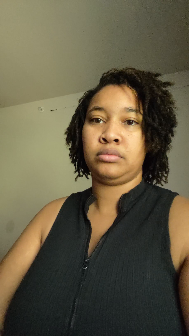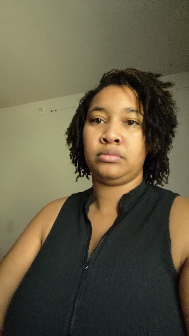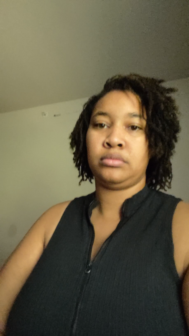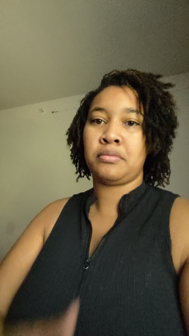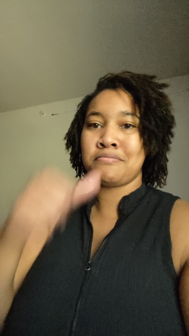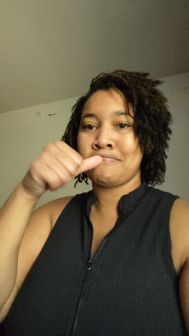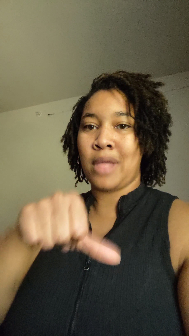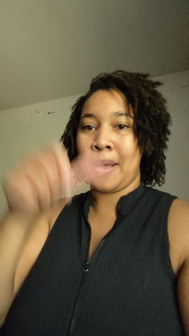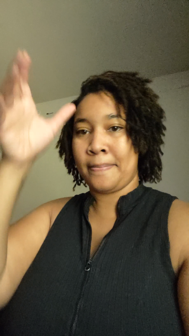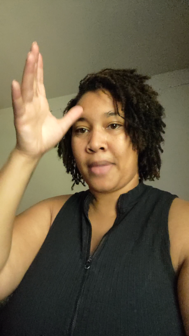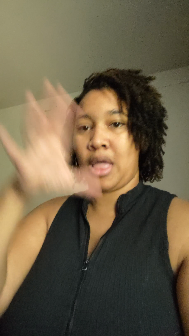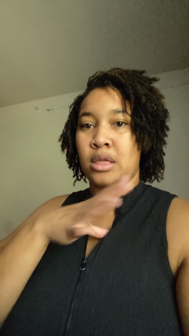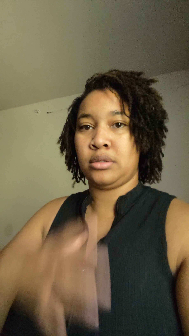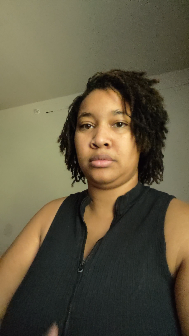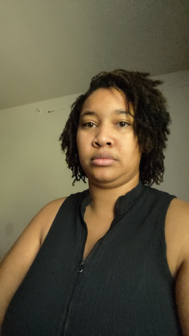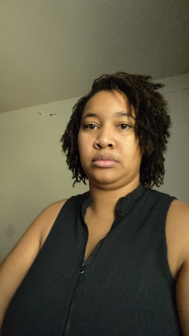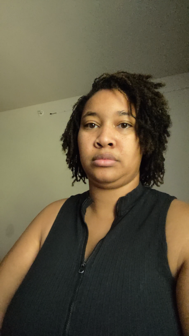mailman